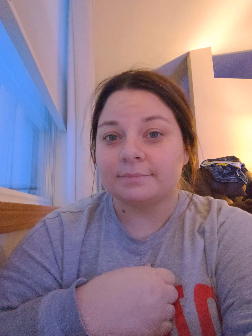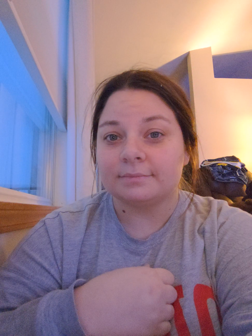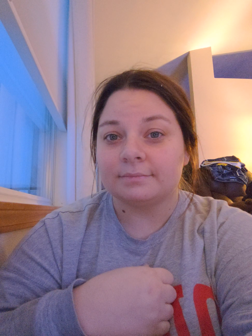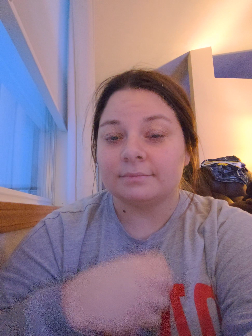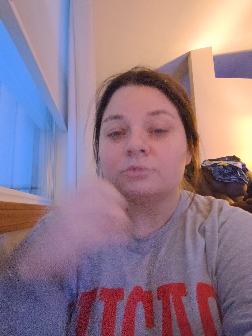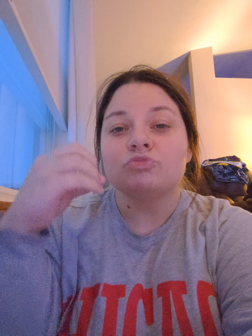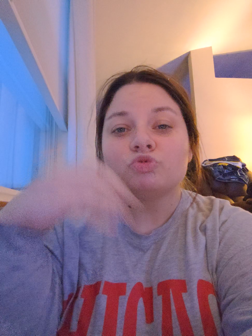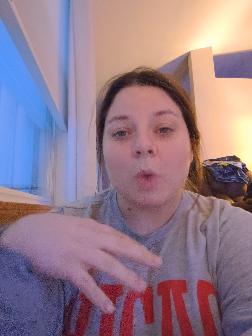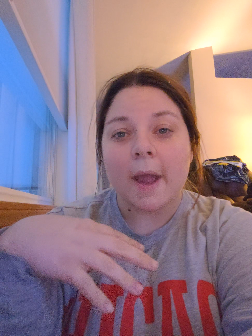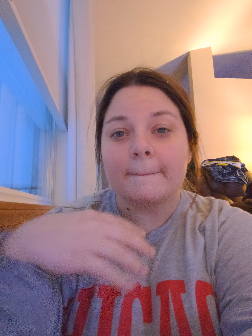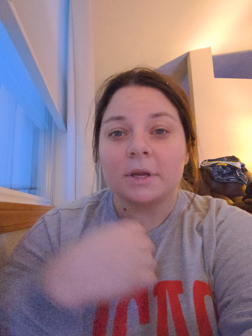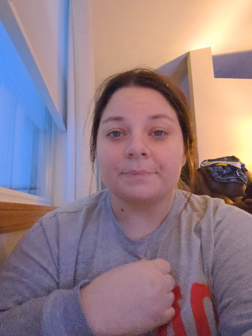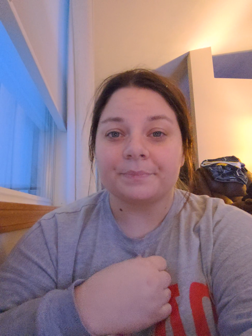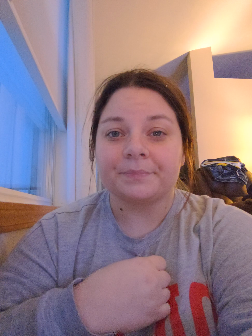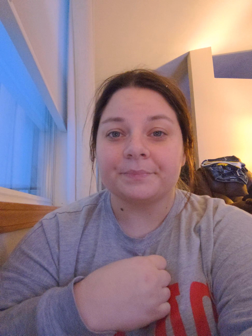drop